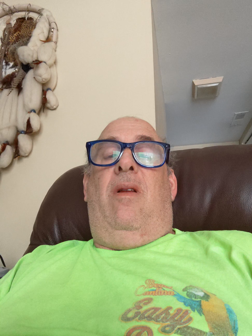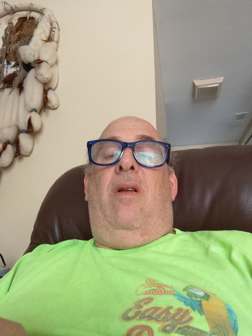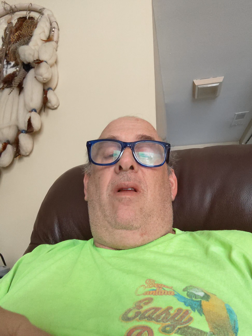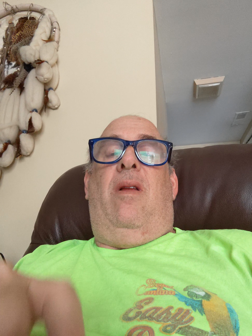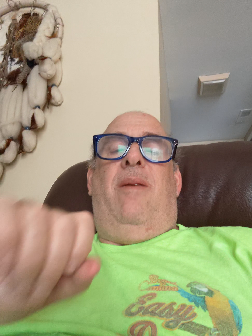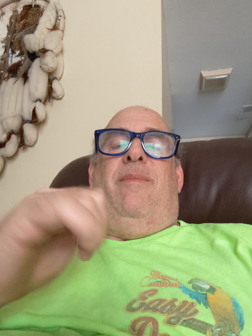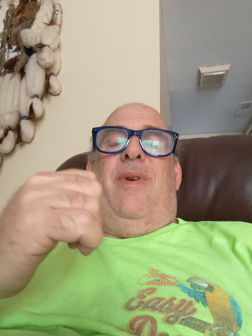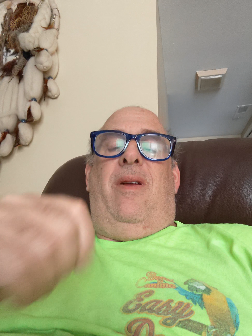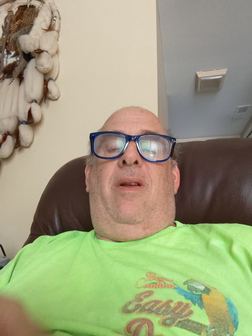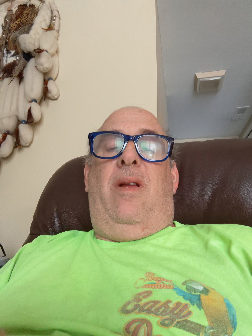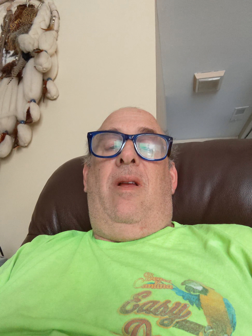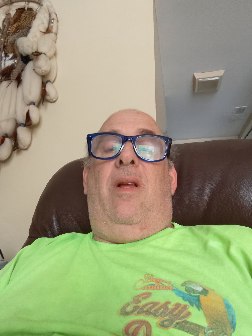make